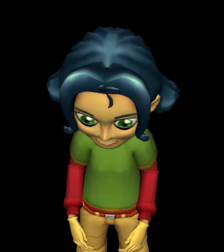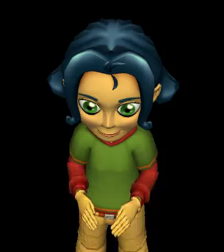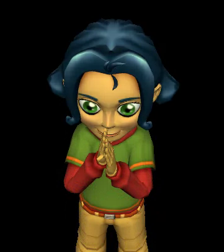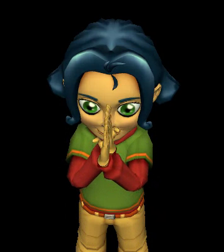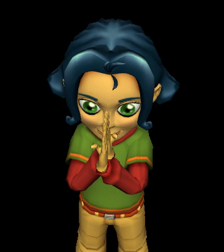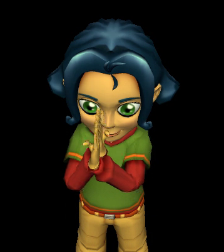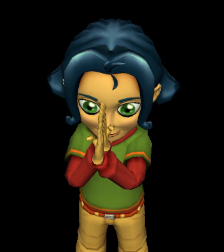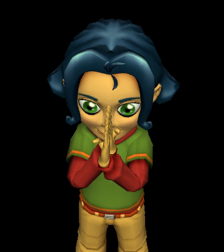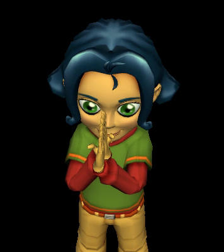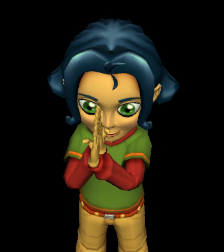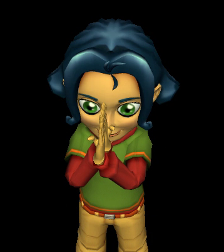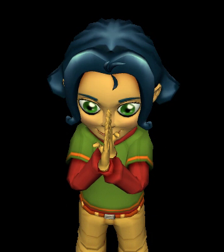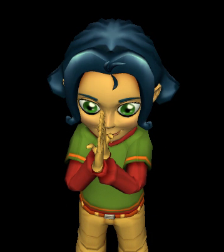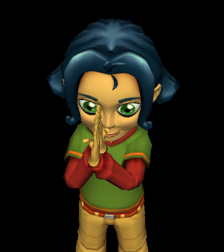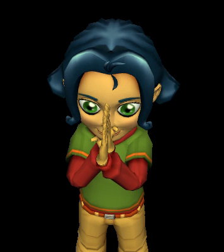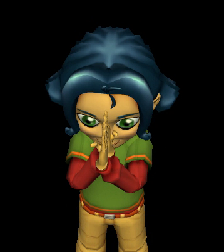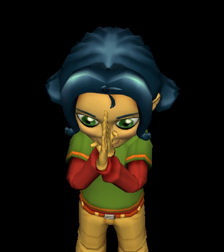يخفي